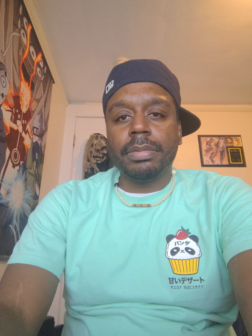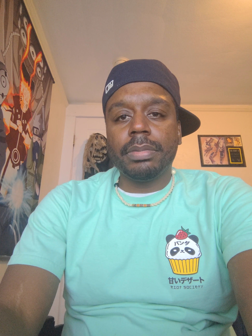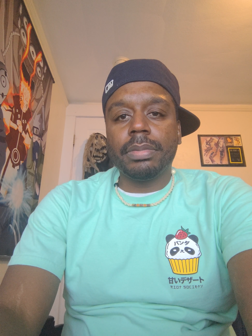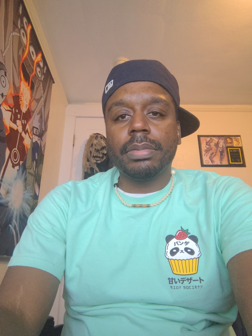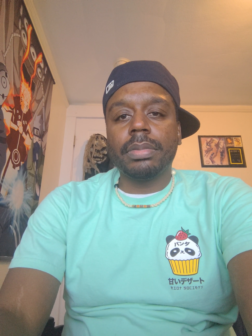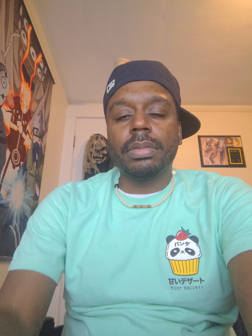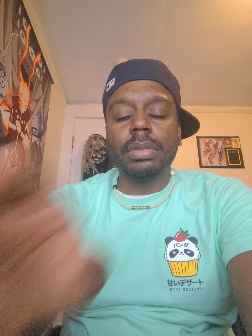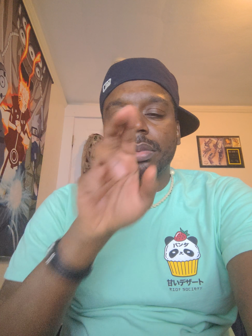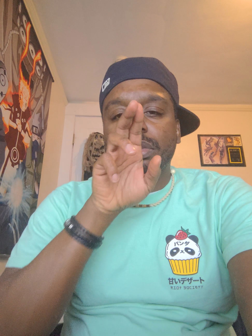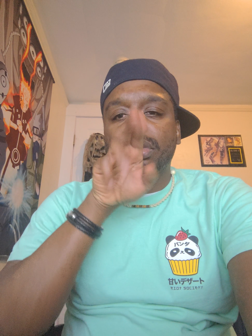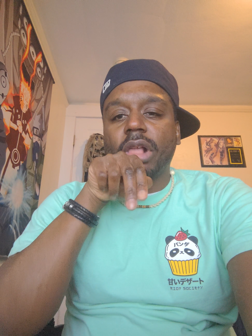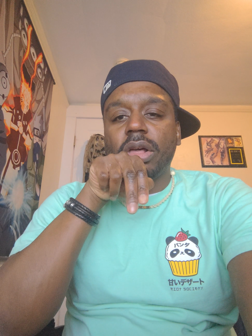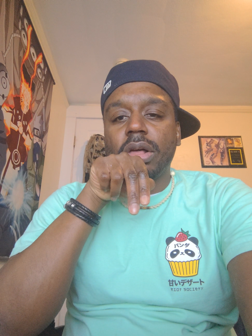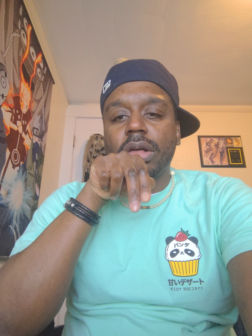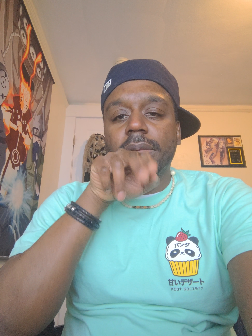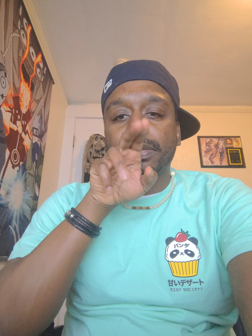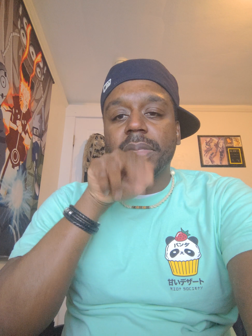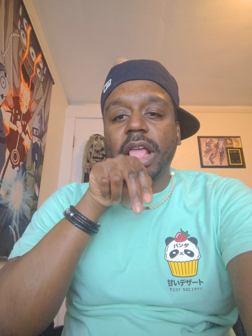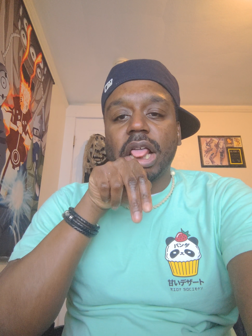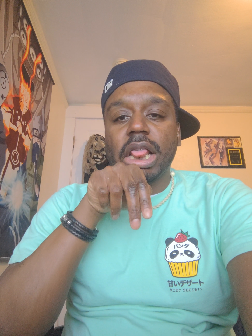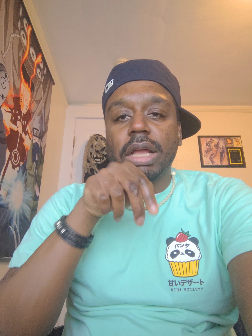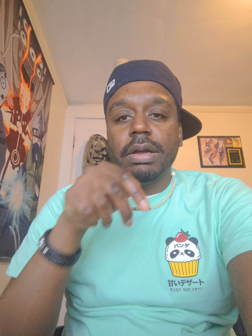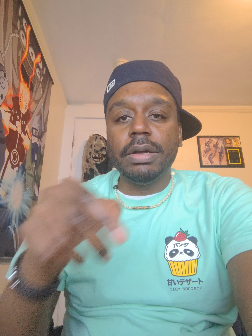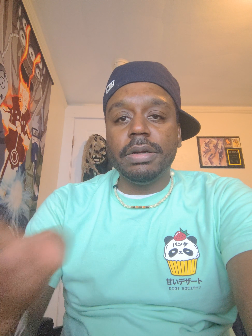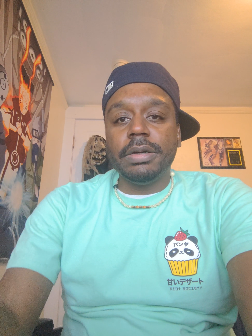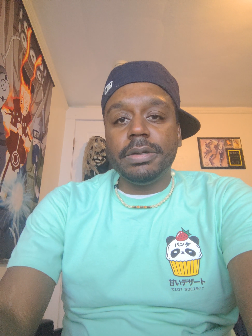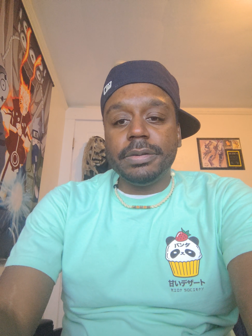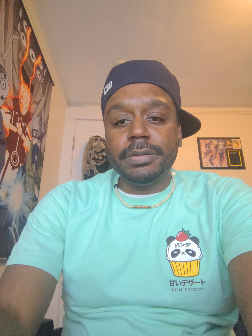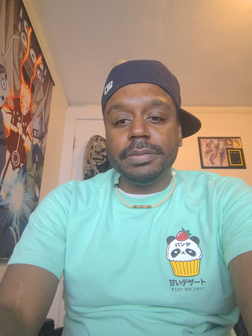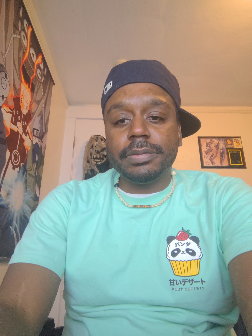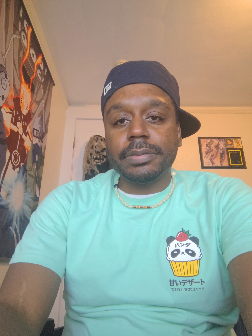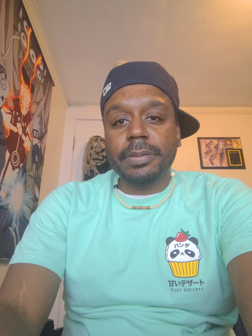tongue